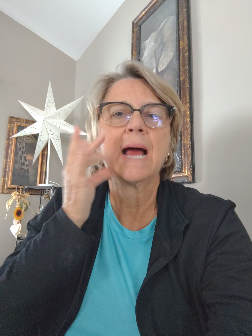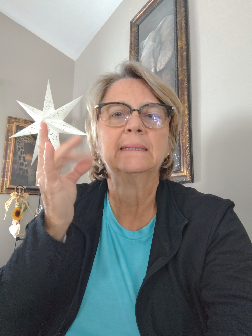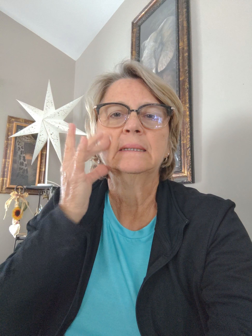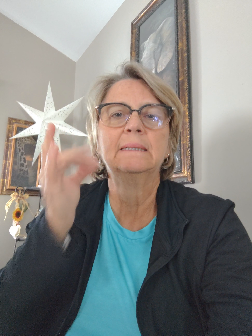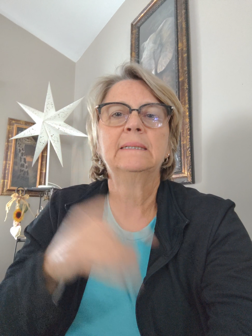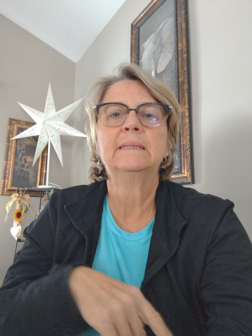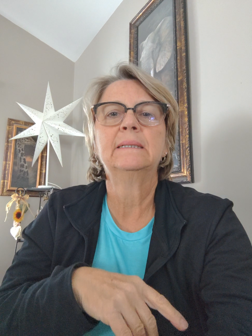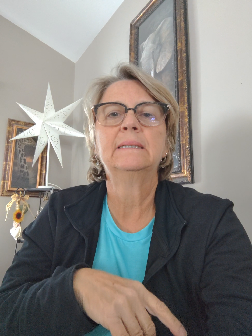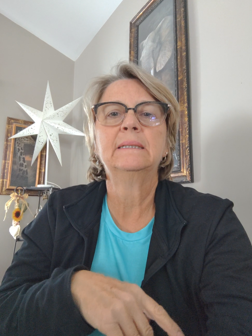cat